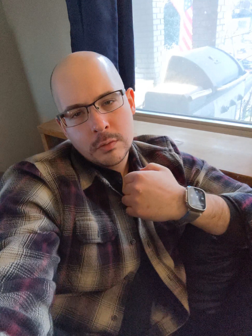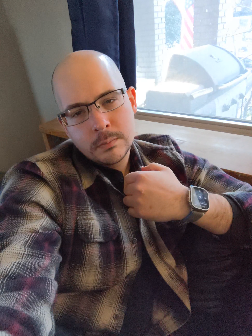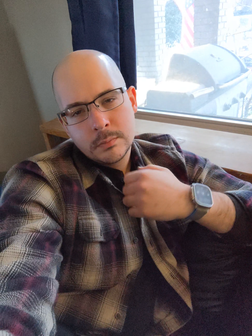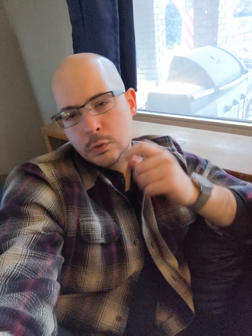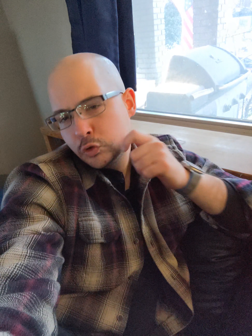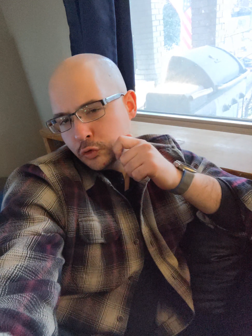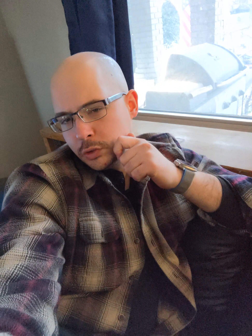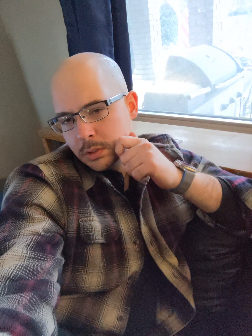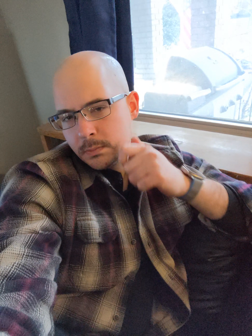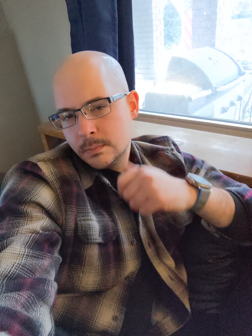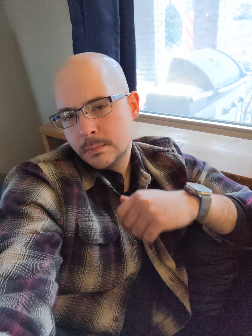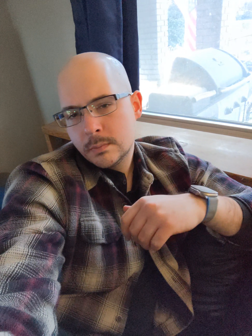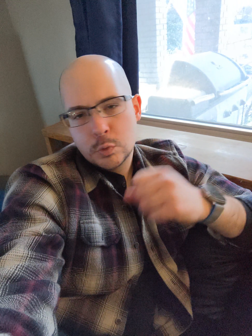cheek